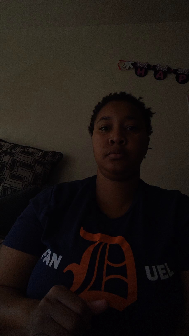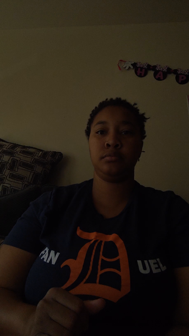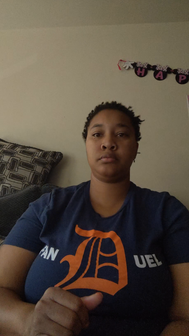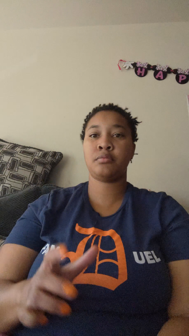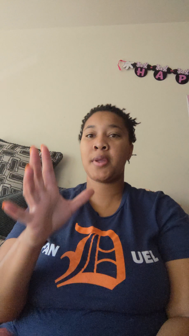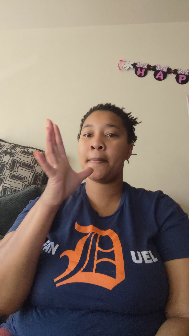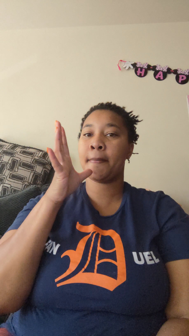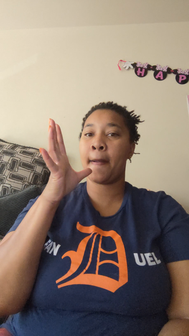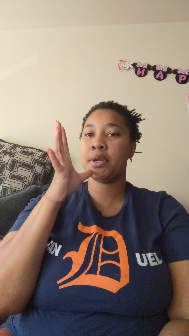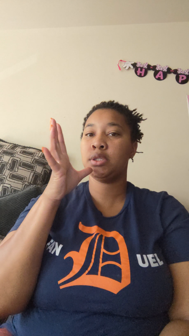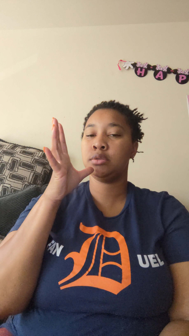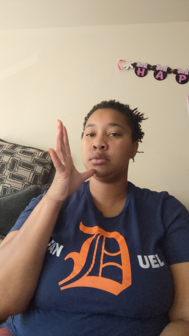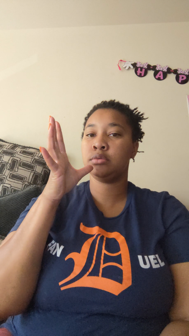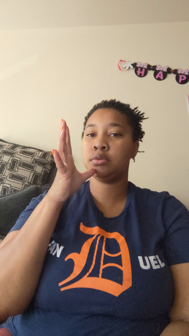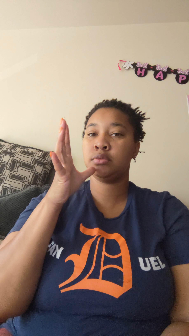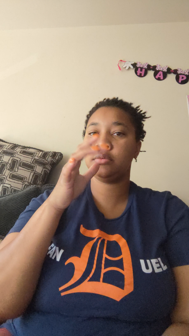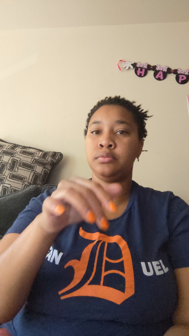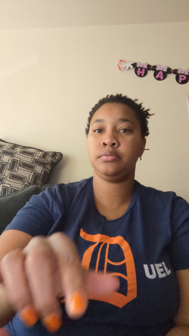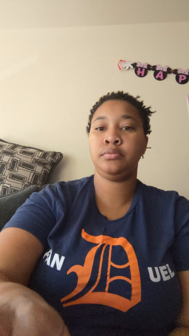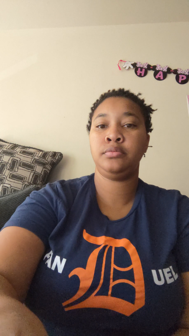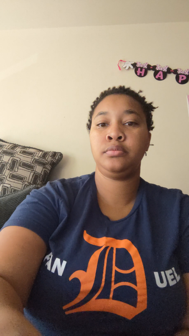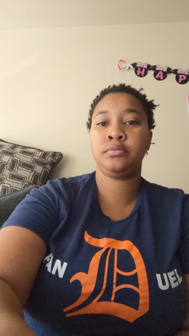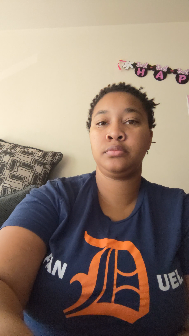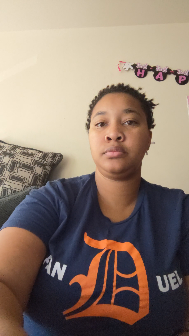mommy